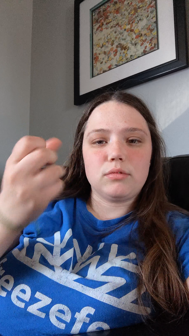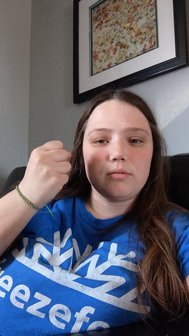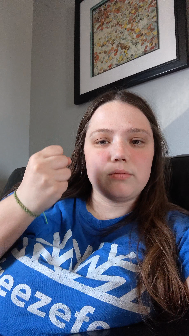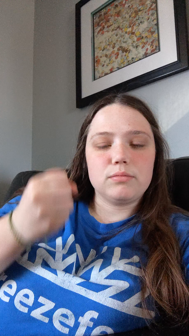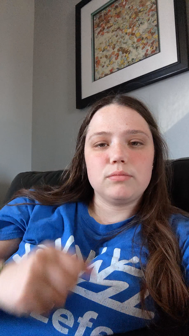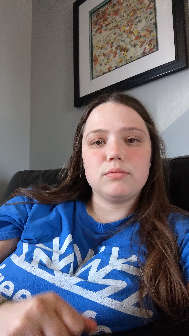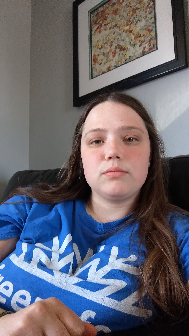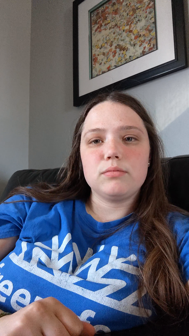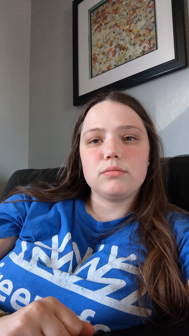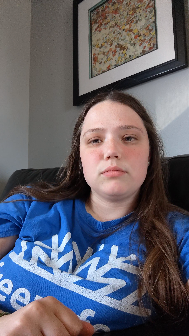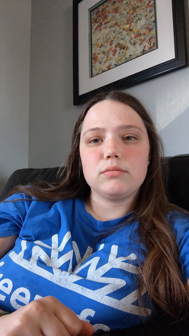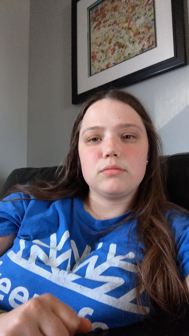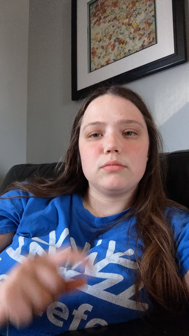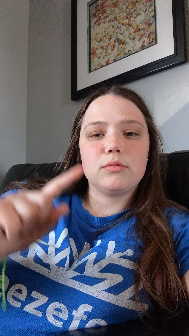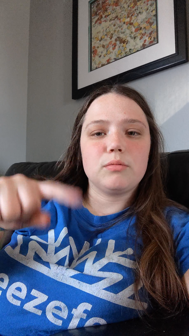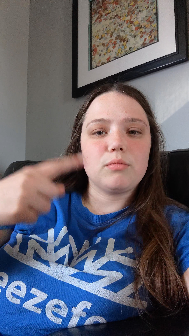about